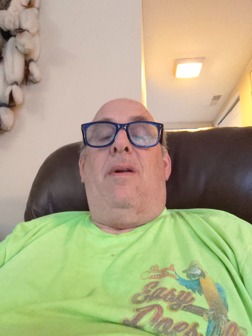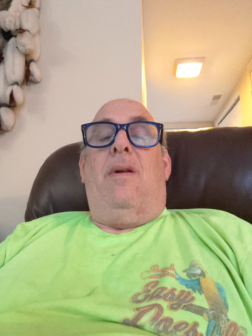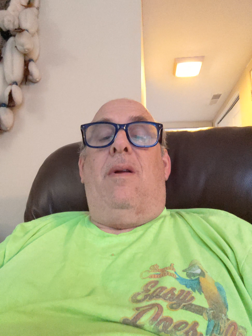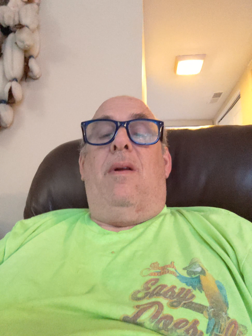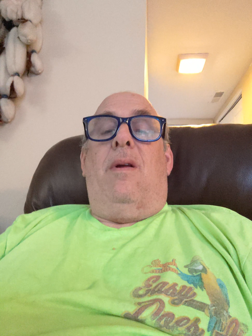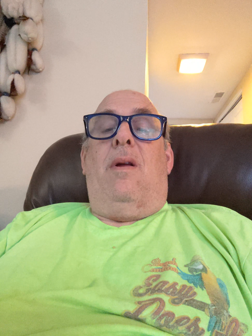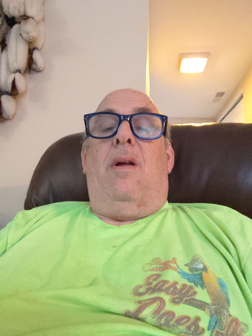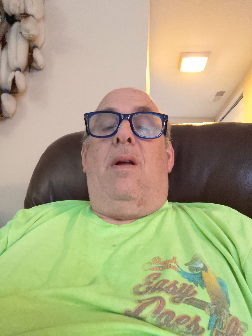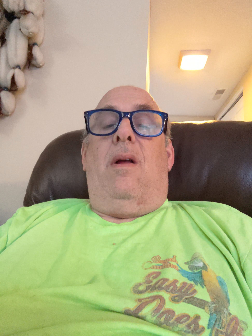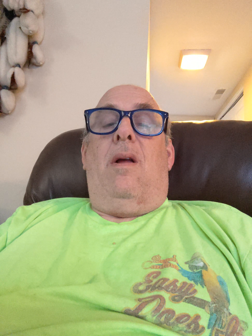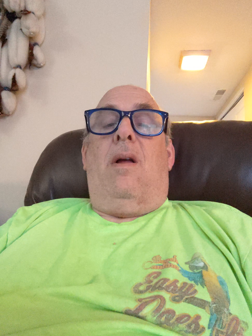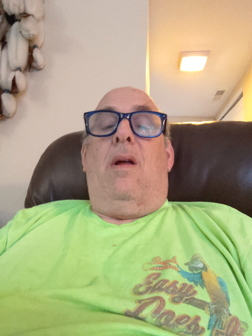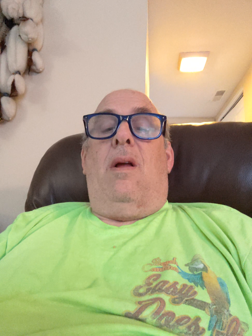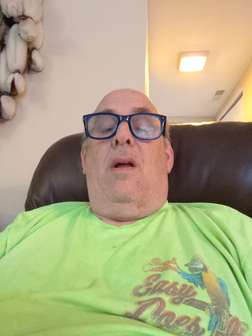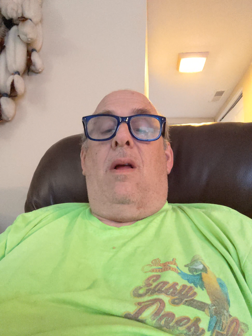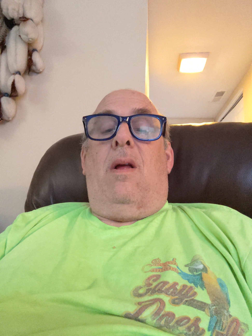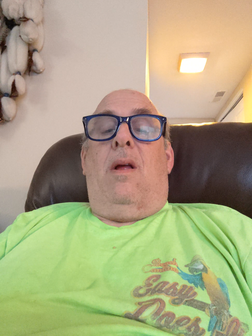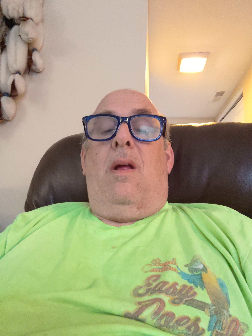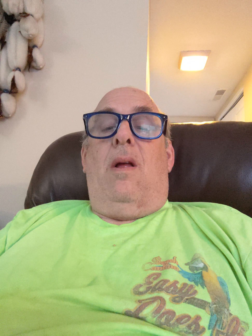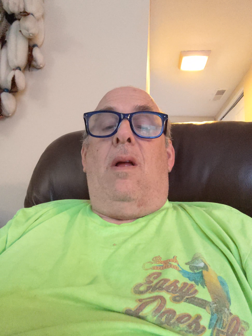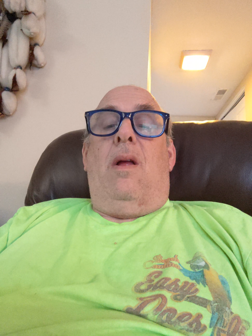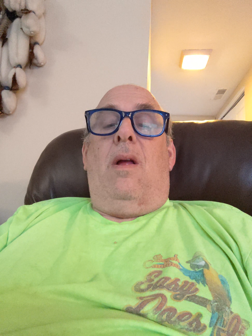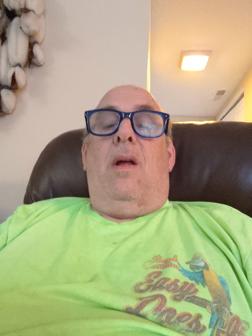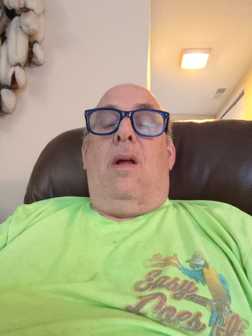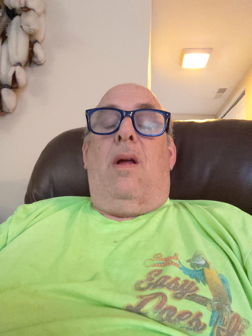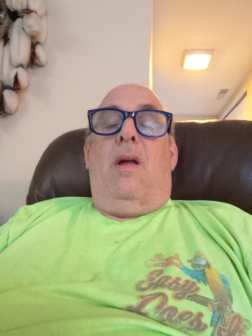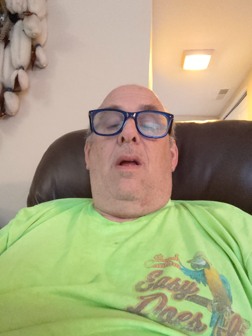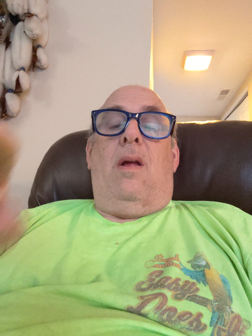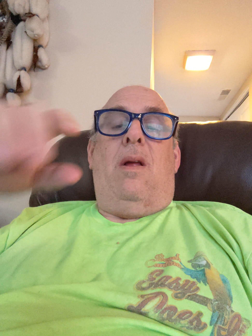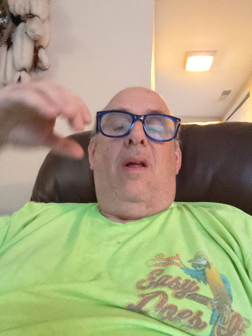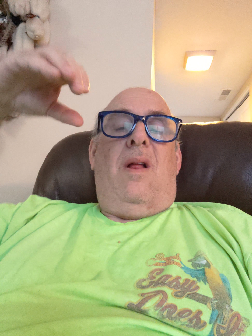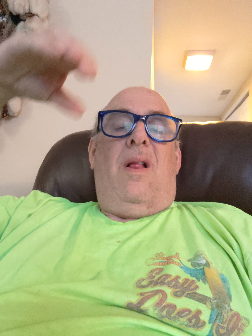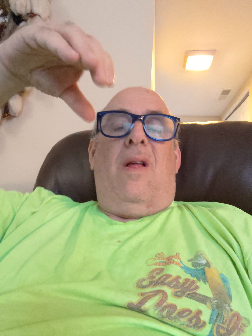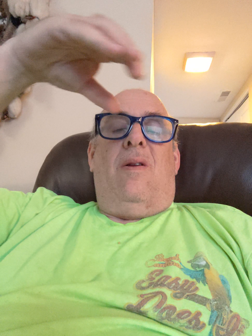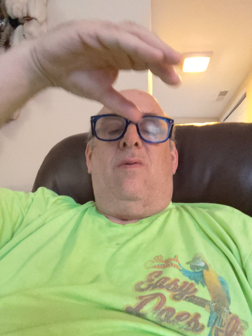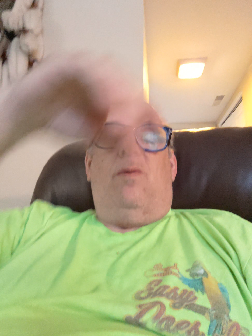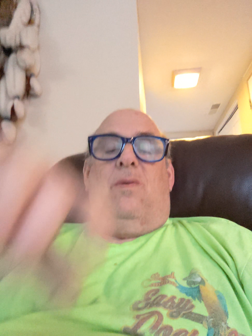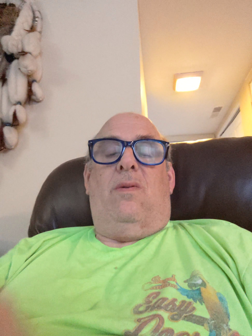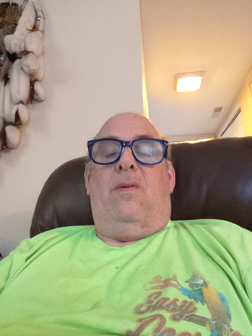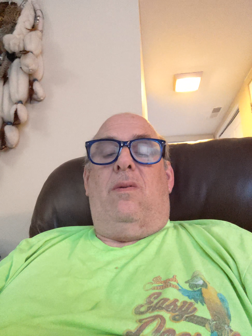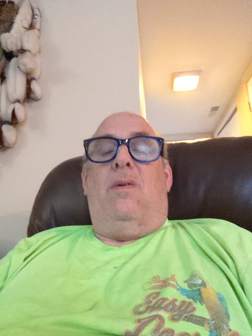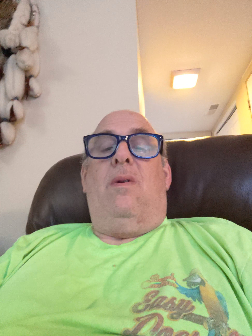cloud